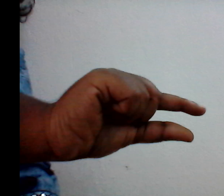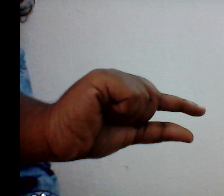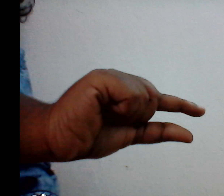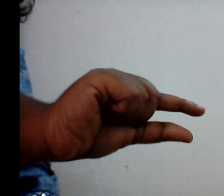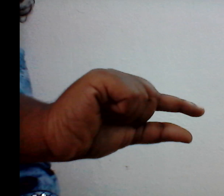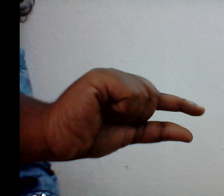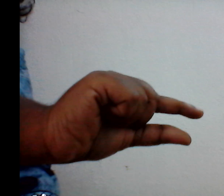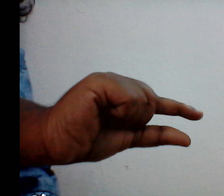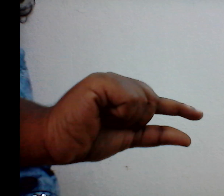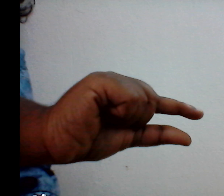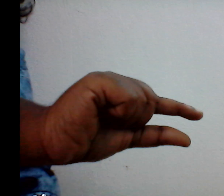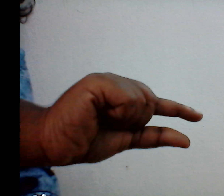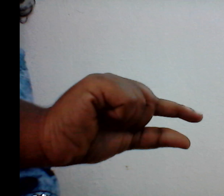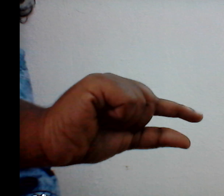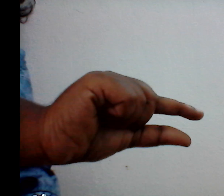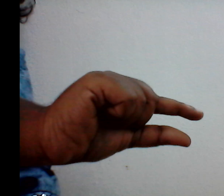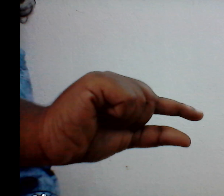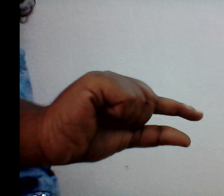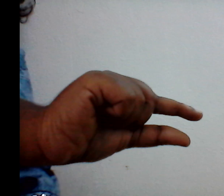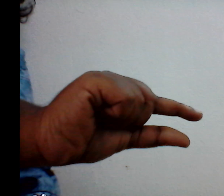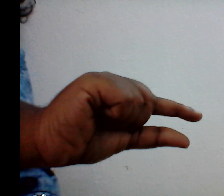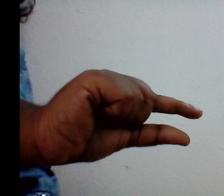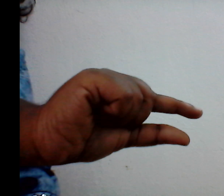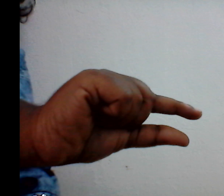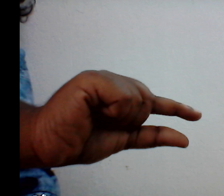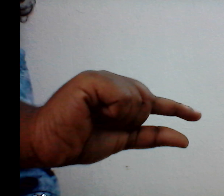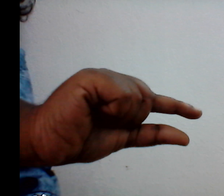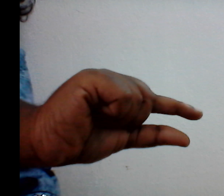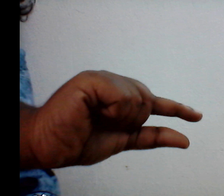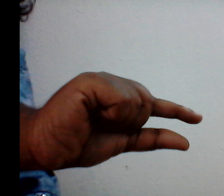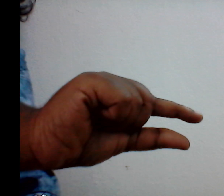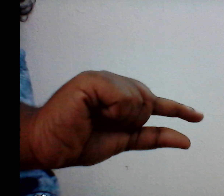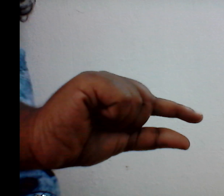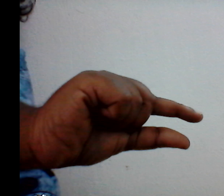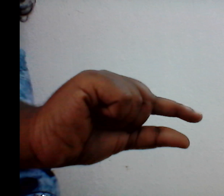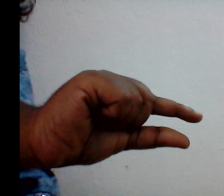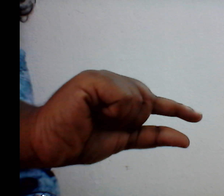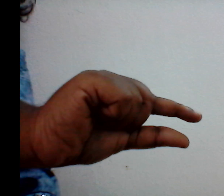ഉ